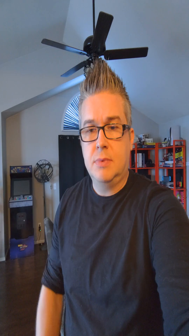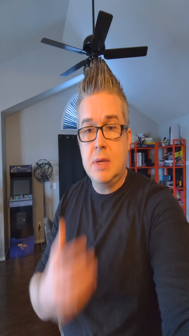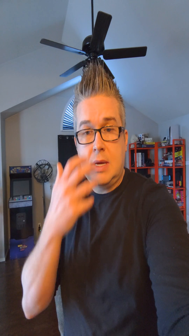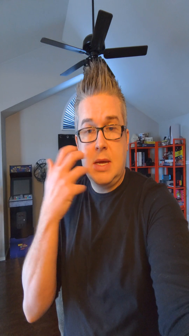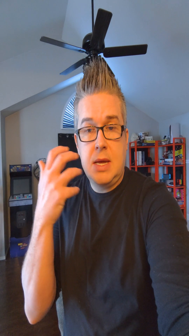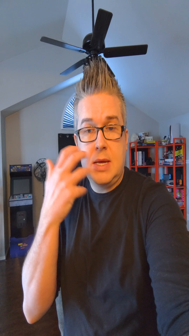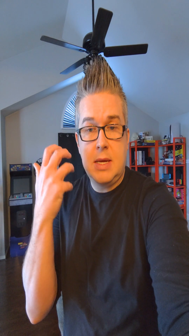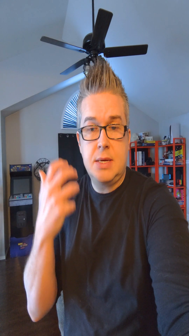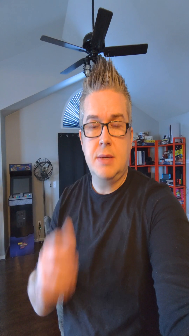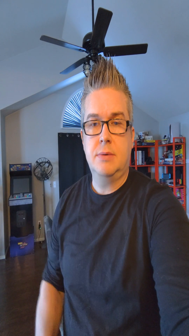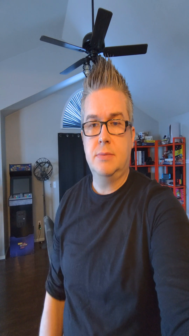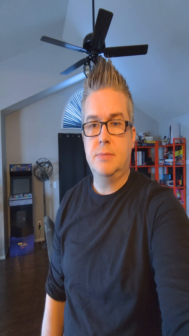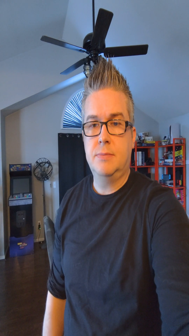tiger